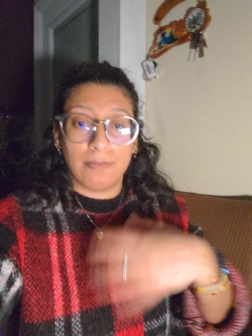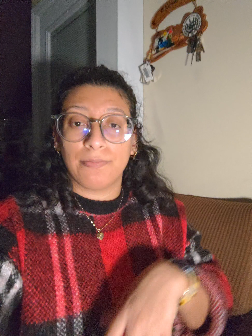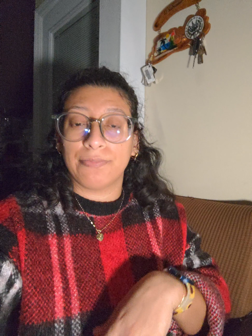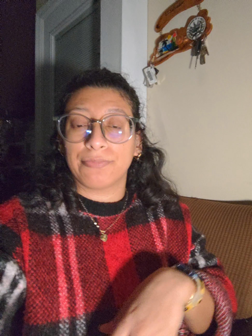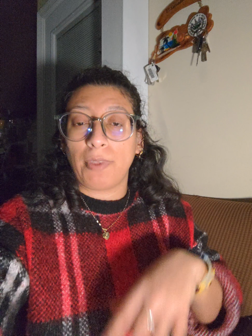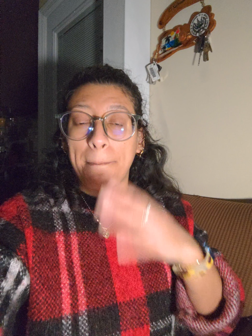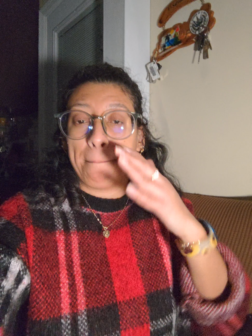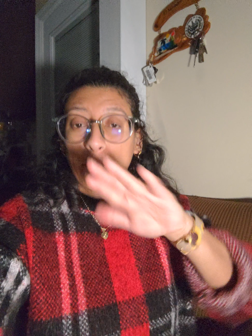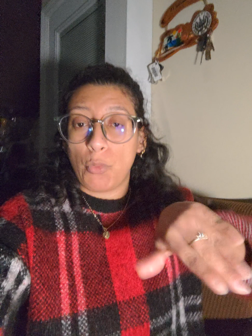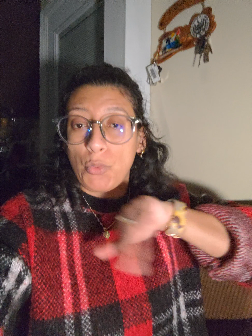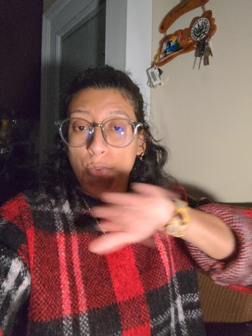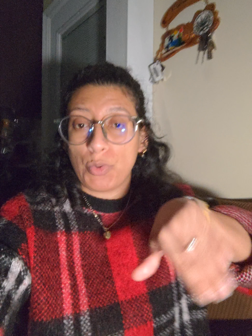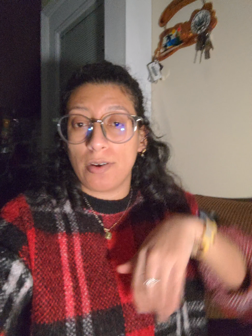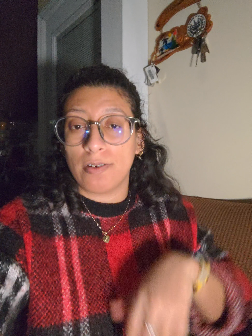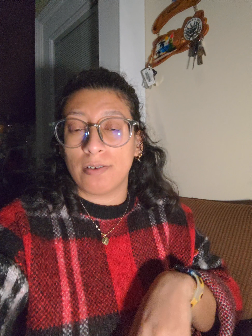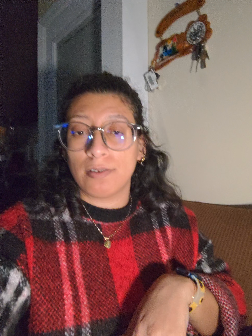pool